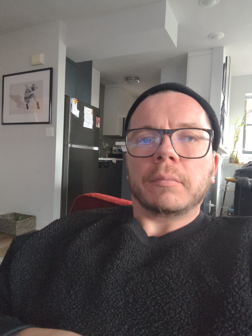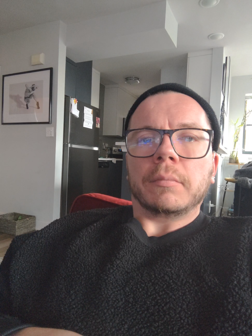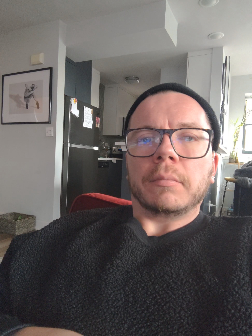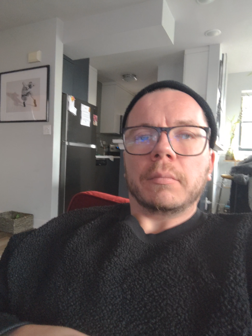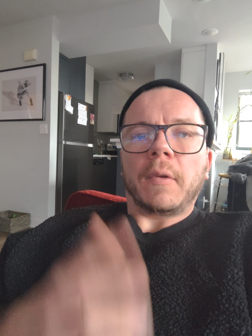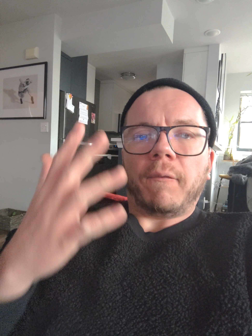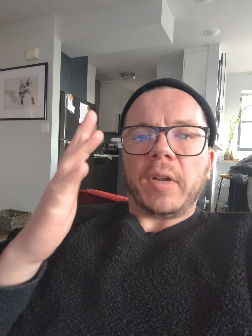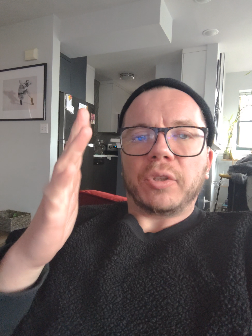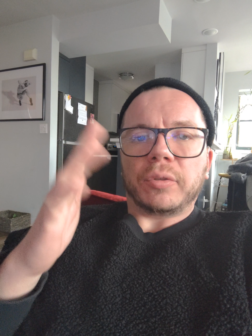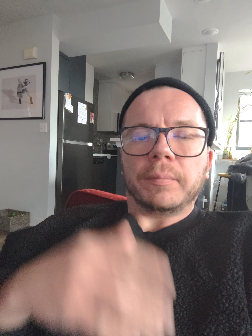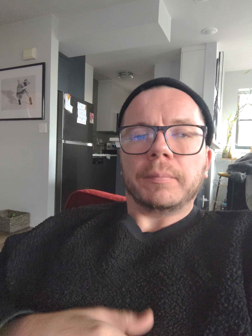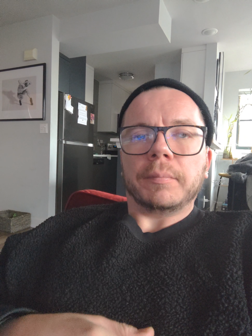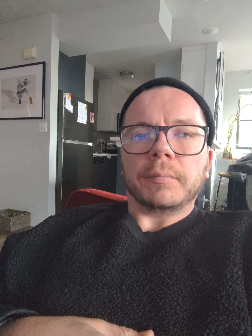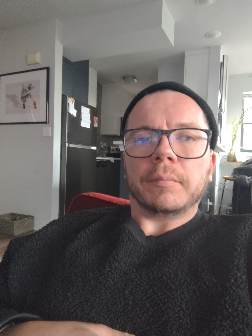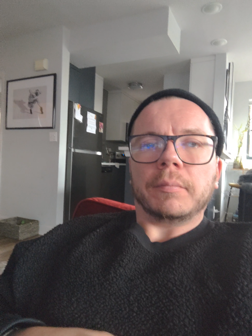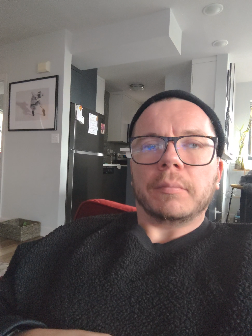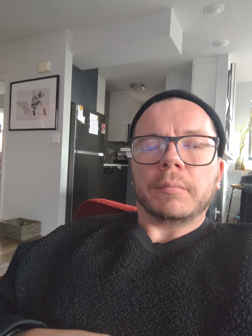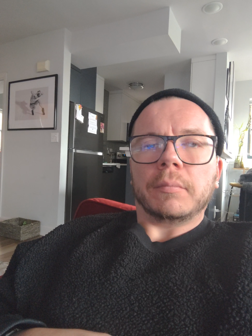finish